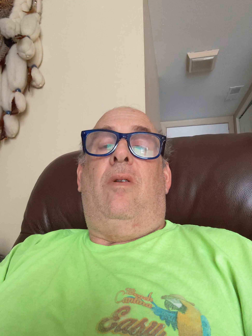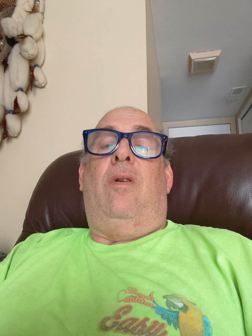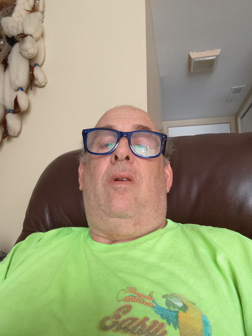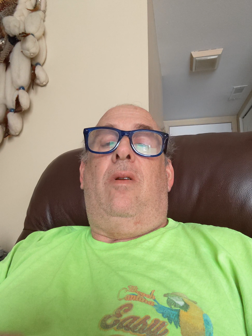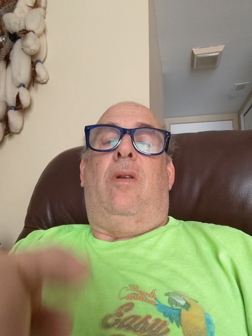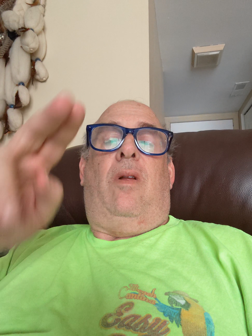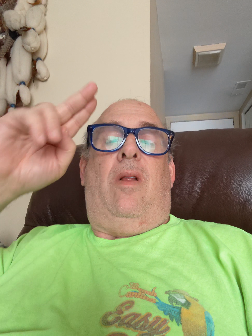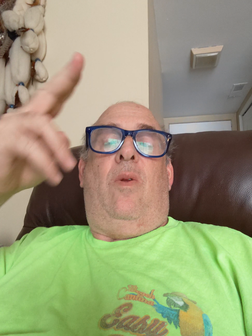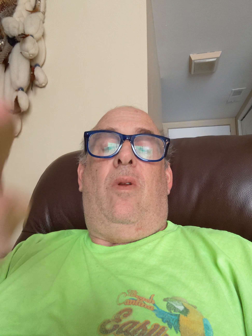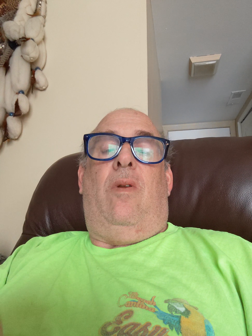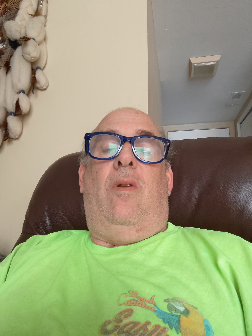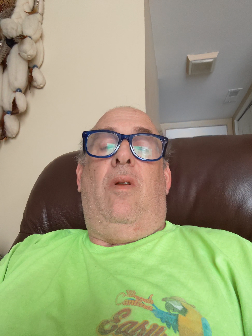hello